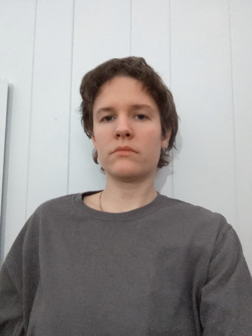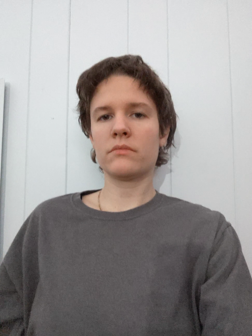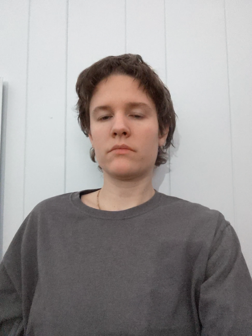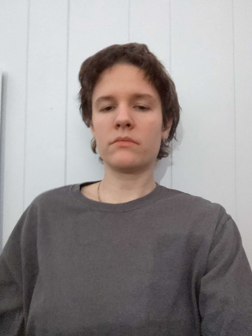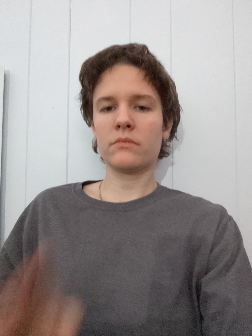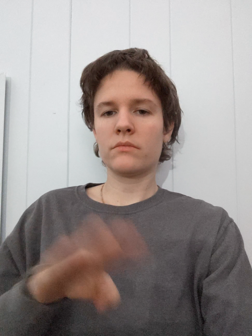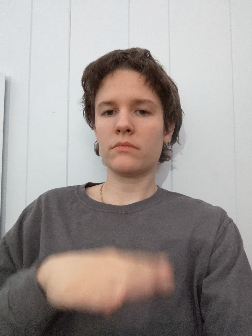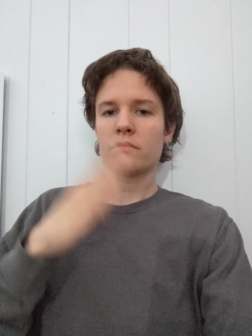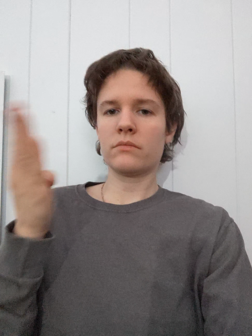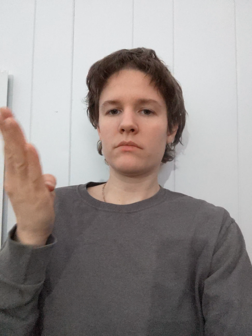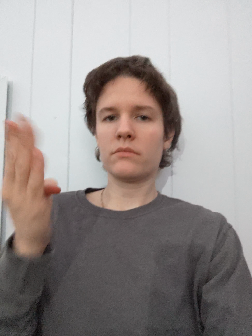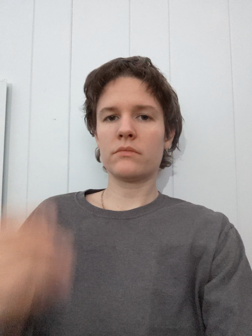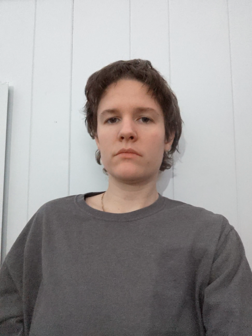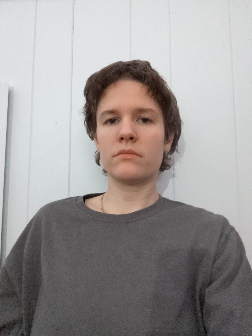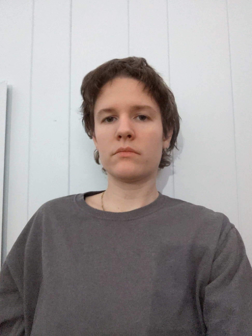open